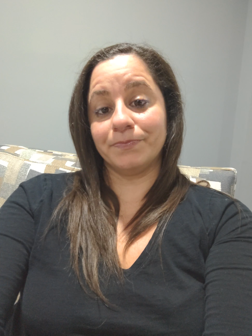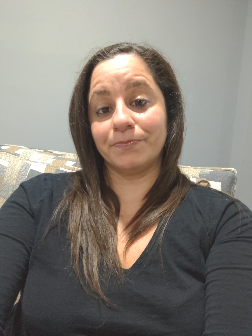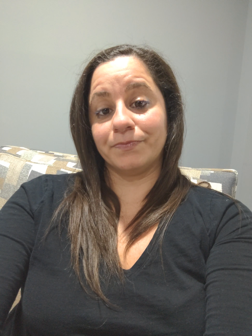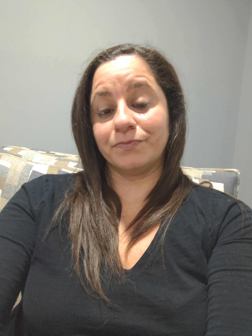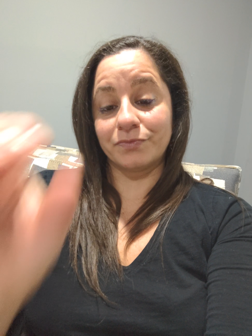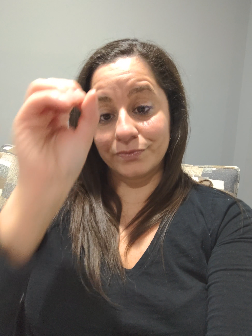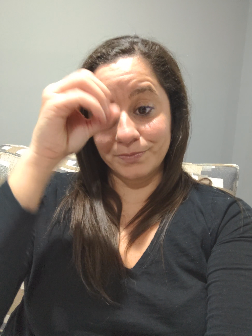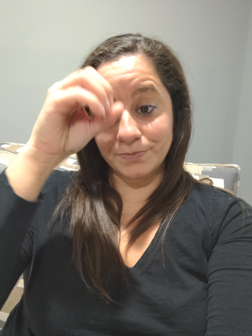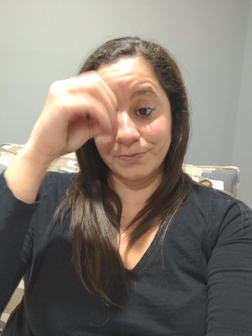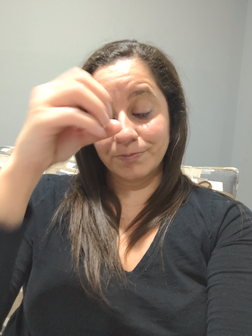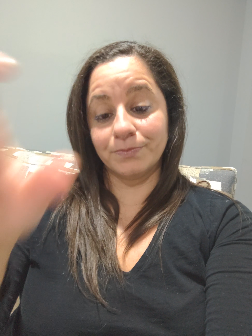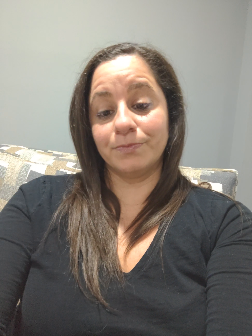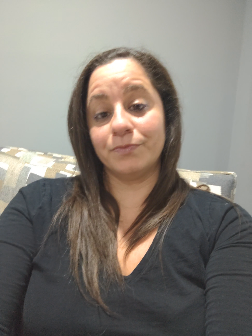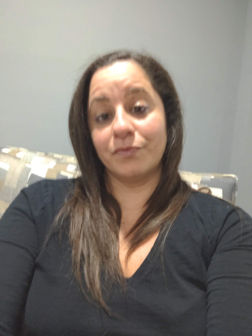owl